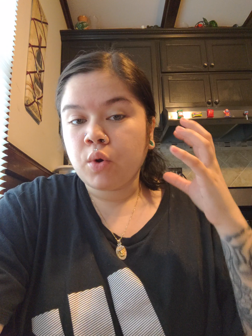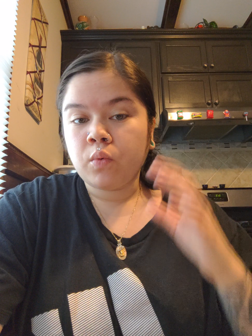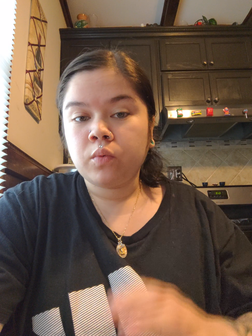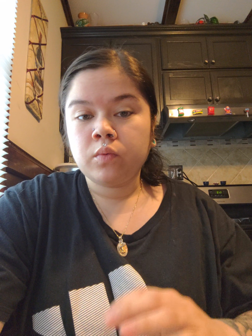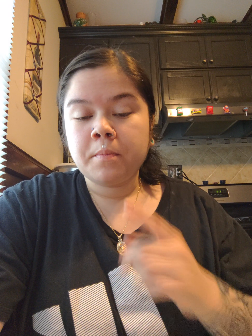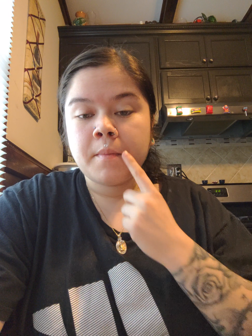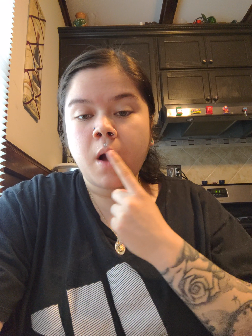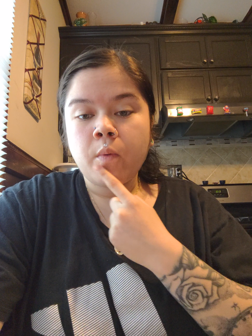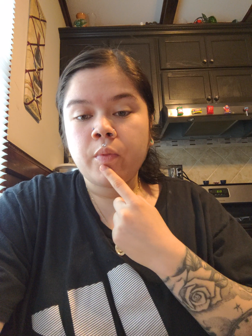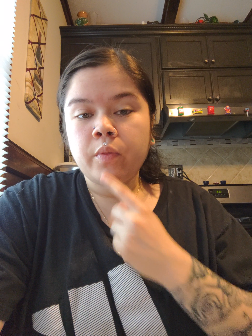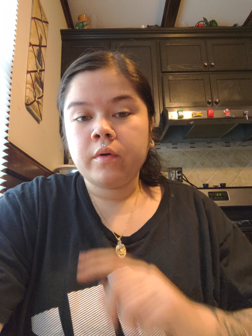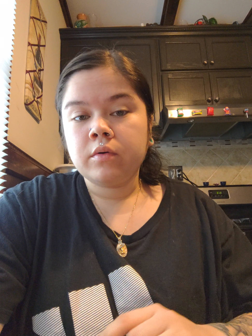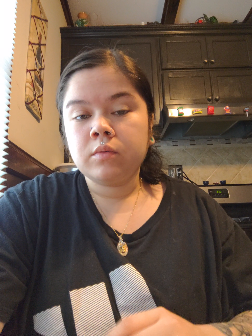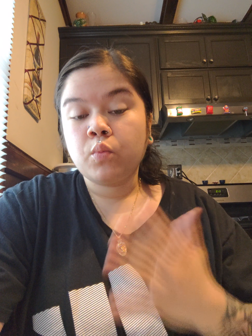mouth